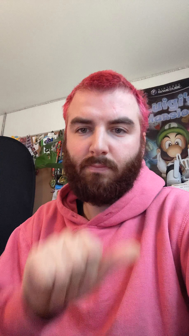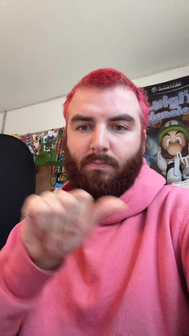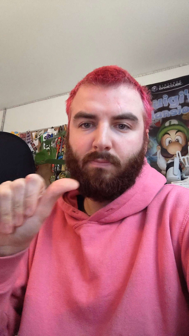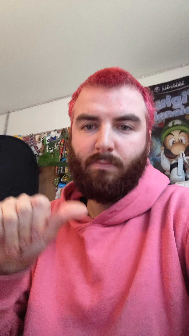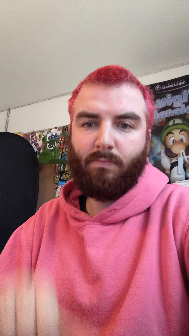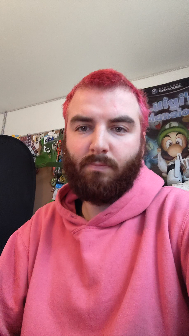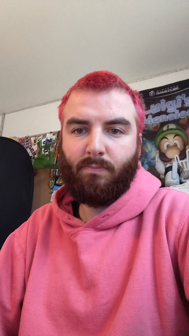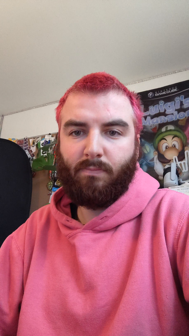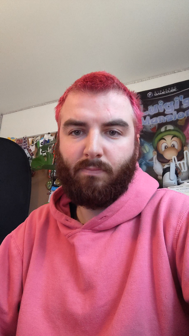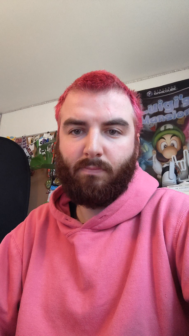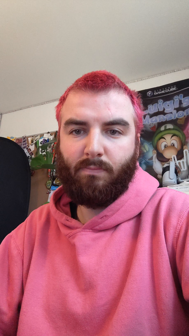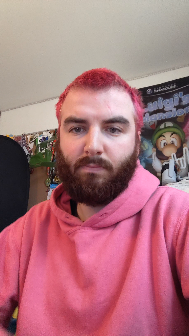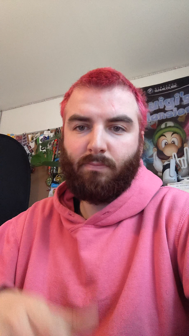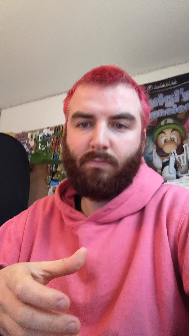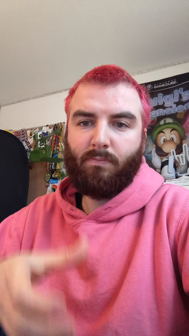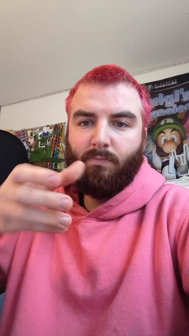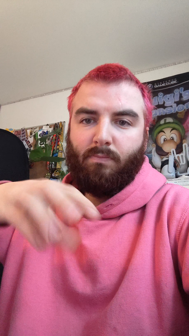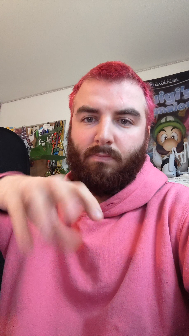jar